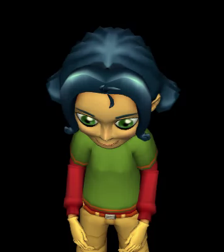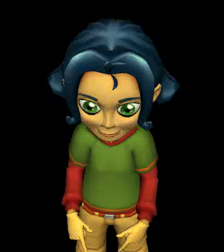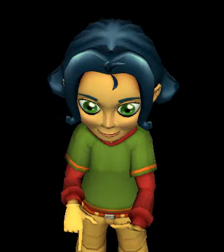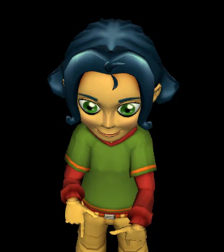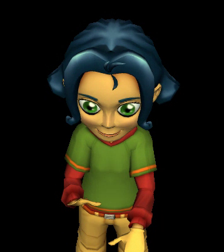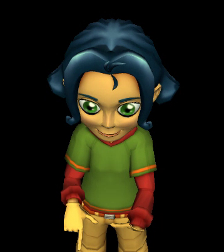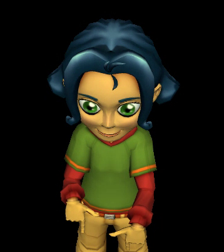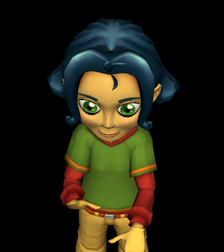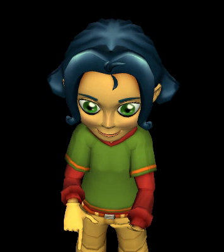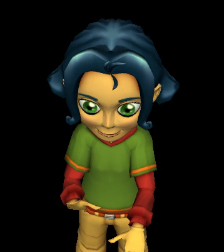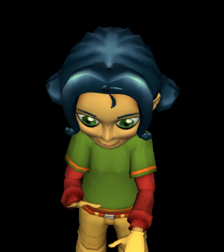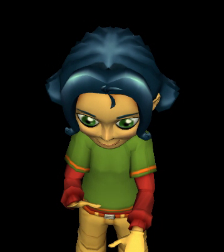سيرا على الأقدام